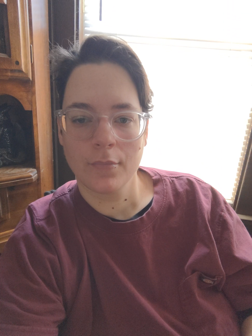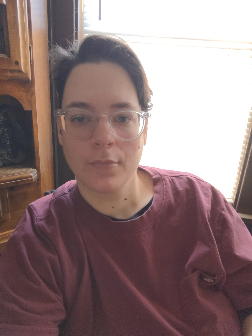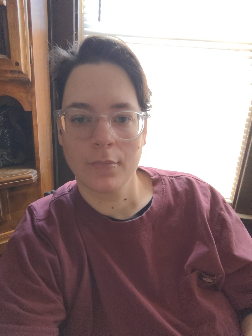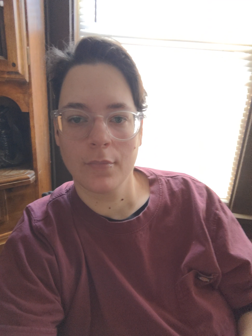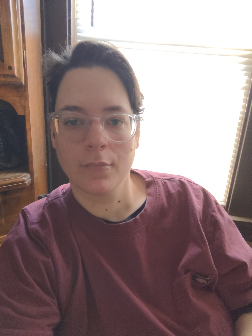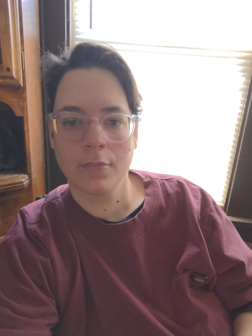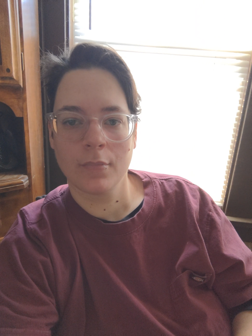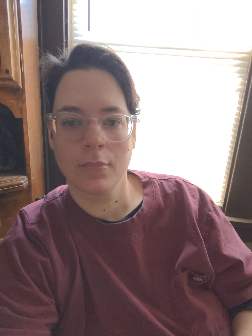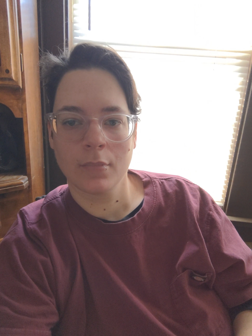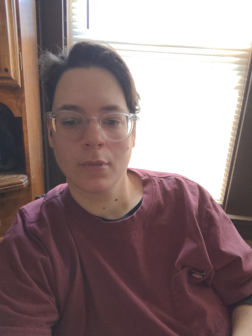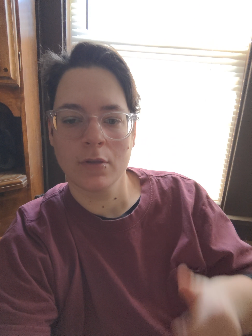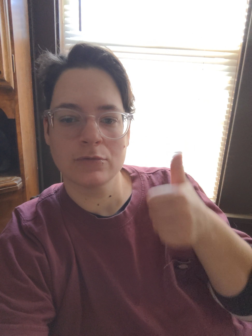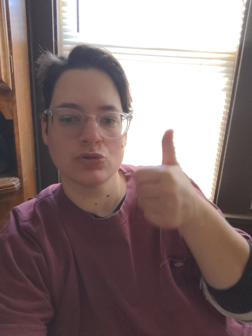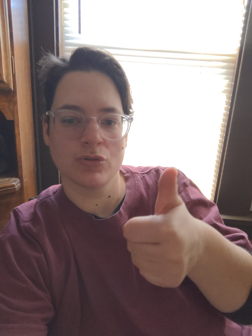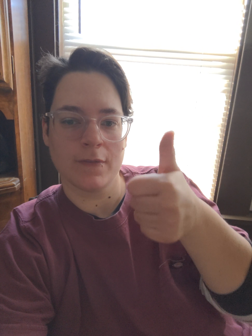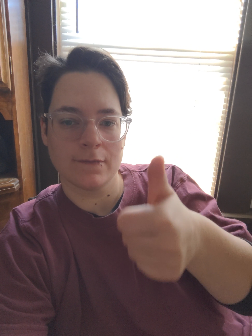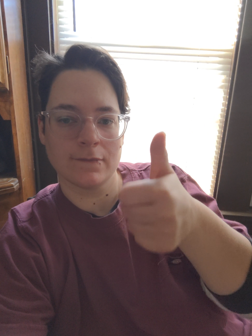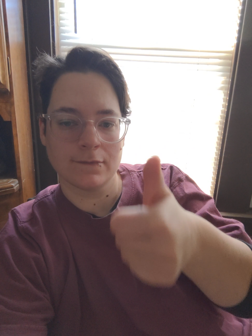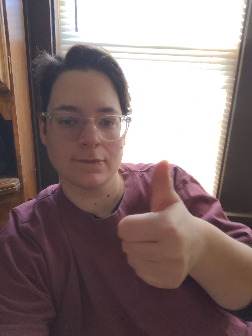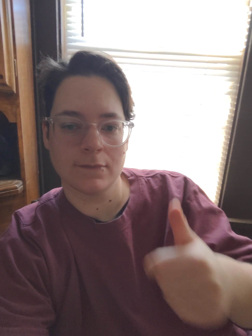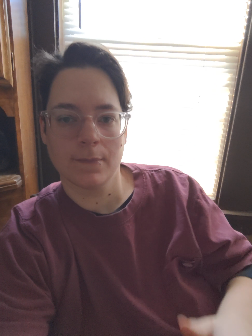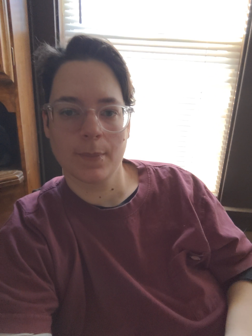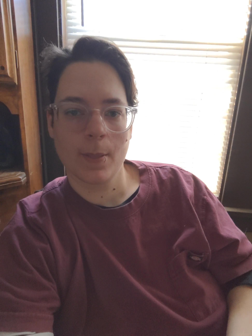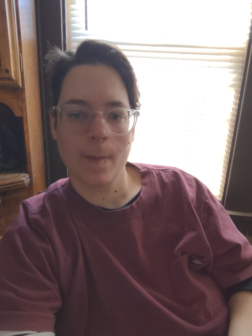yourself